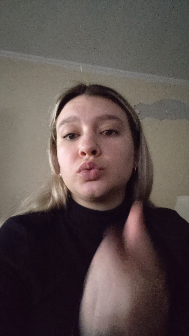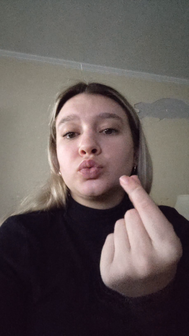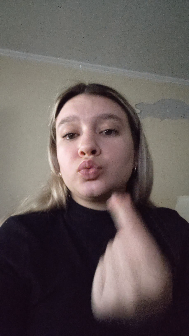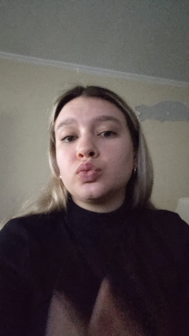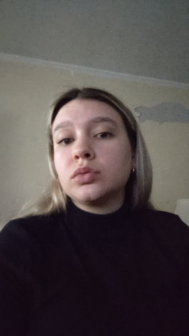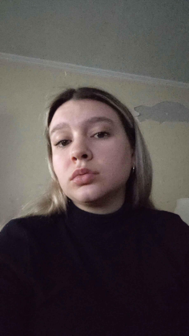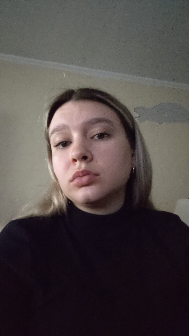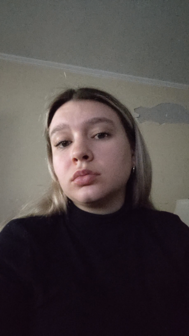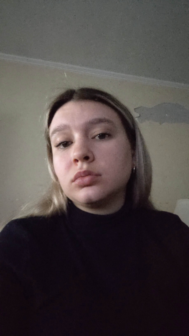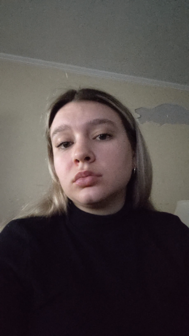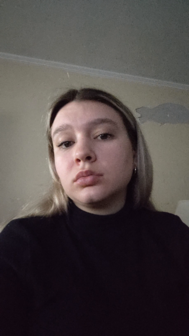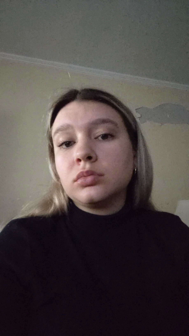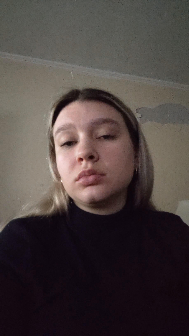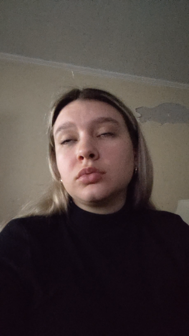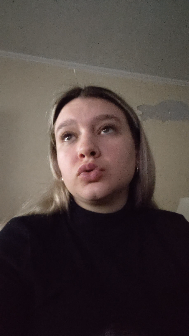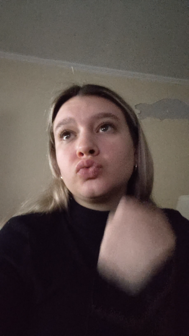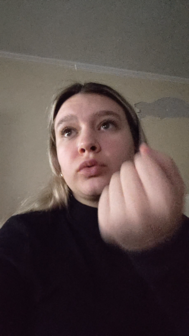drive